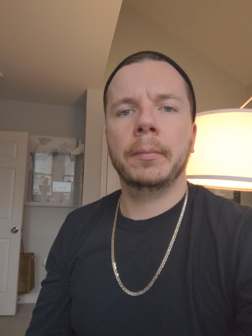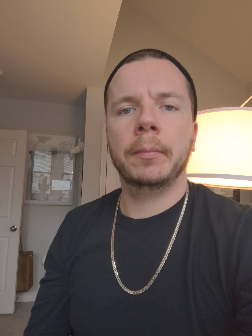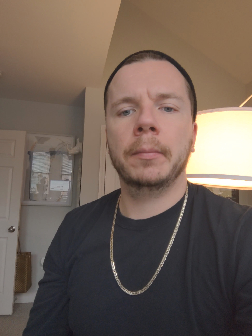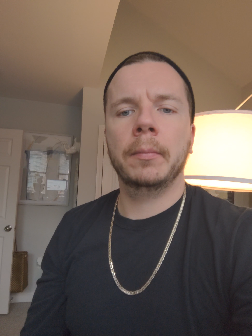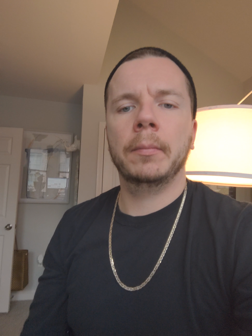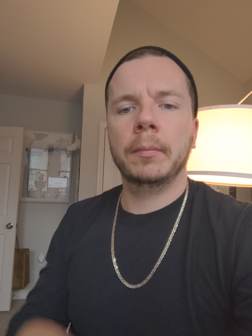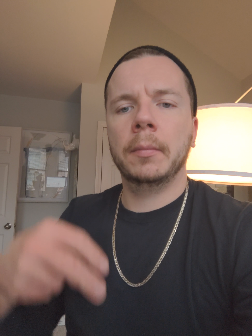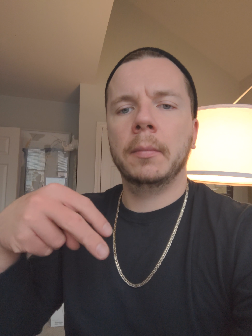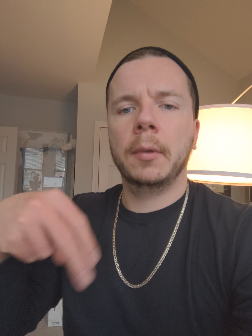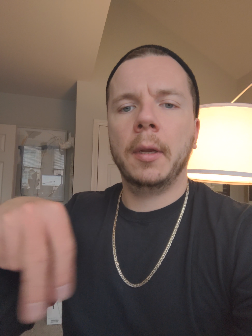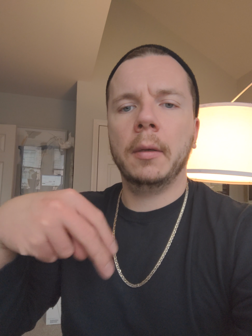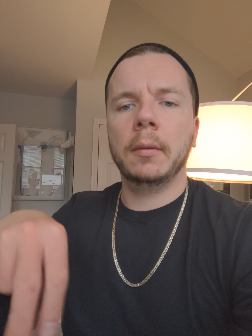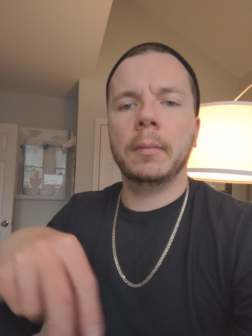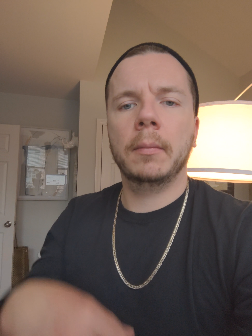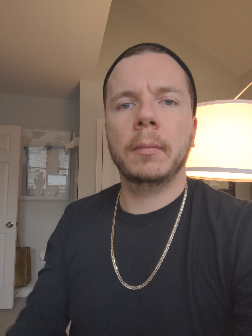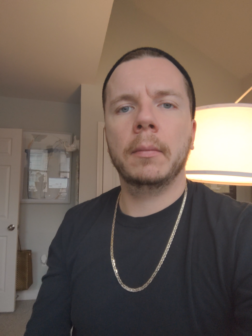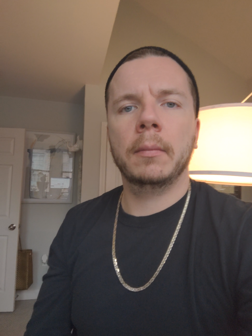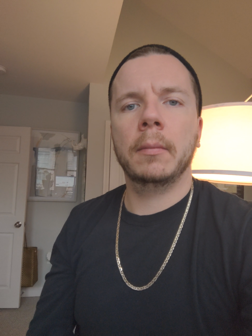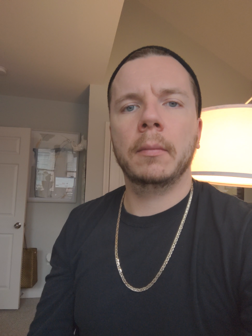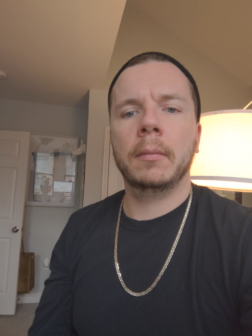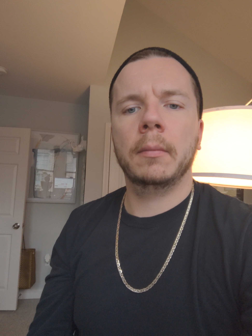dance